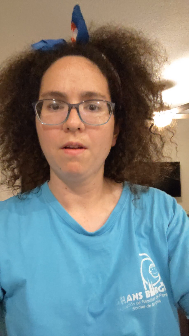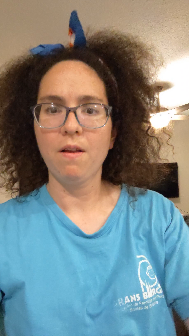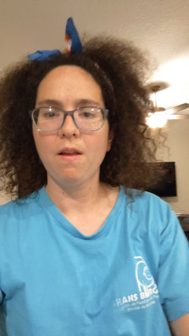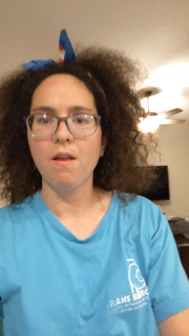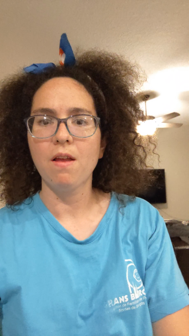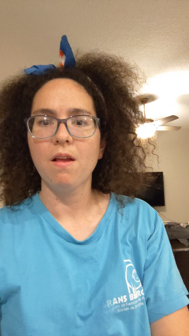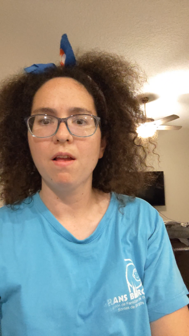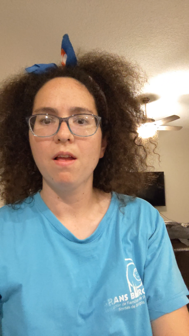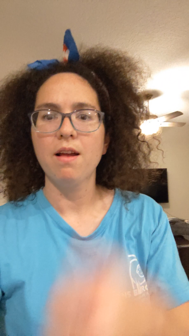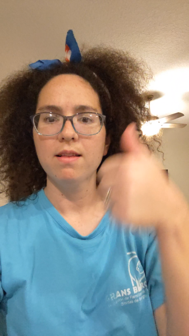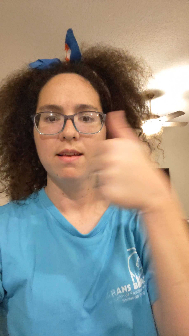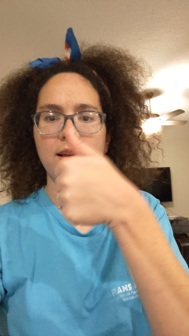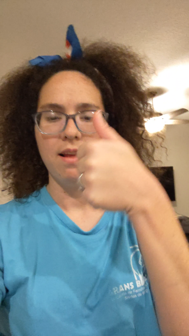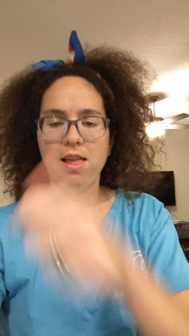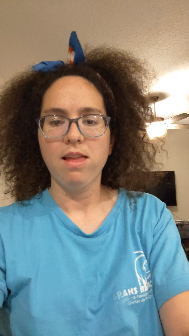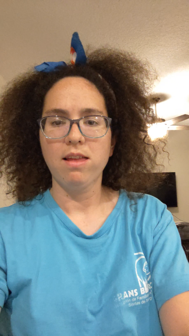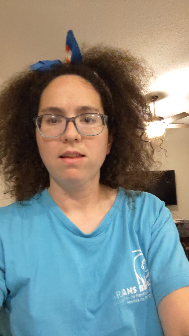game